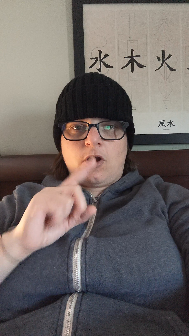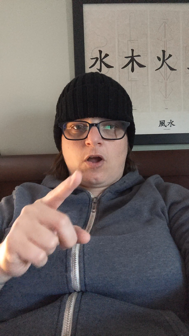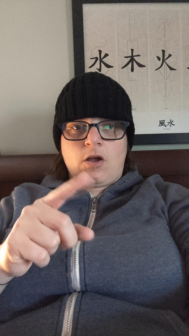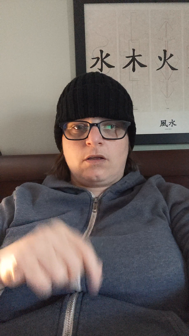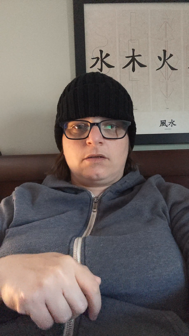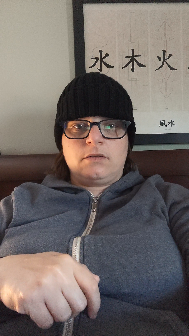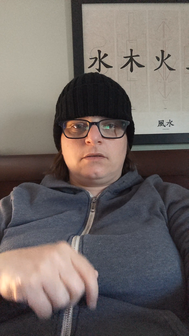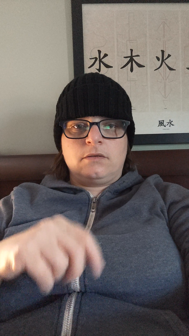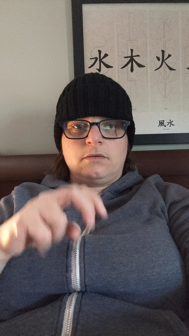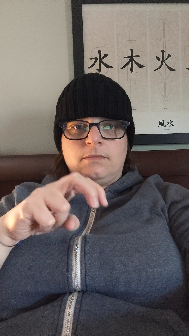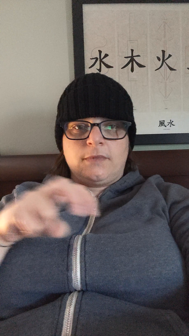porch